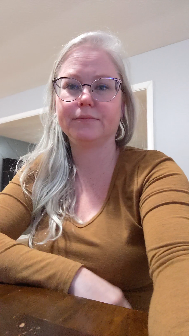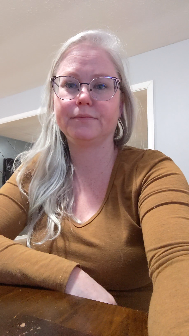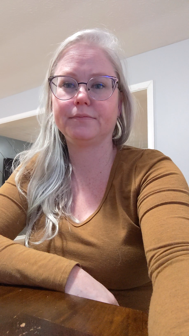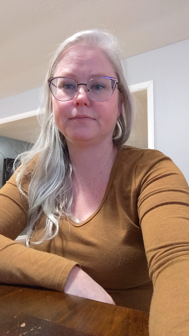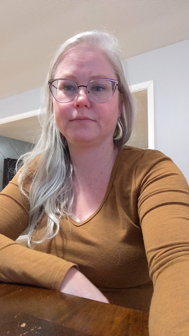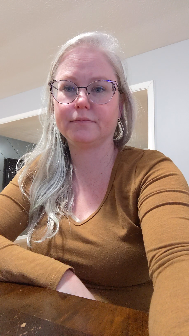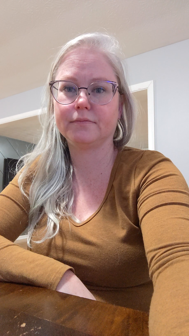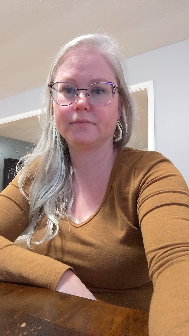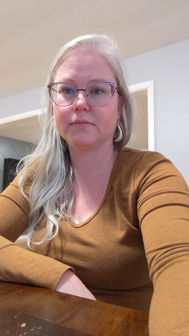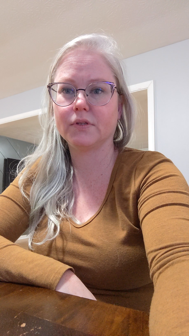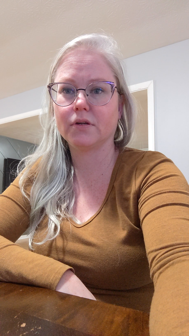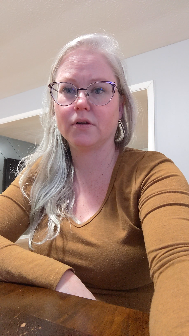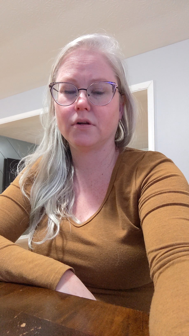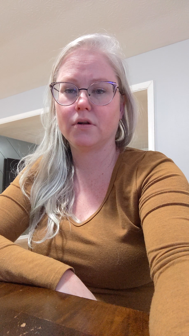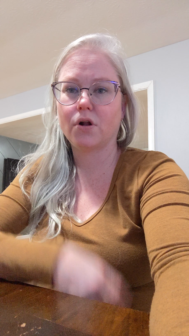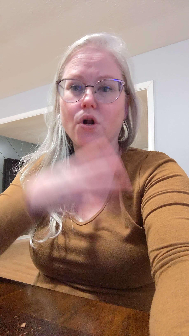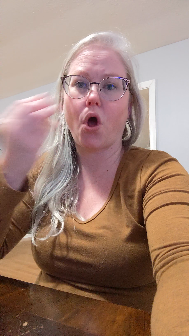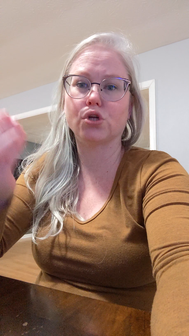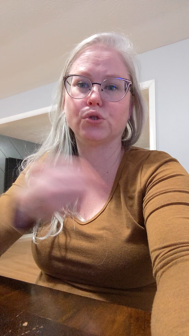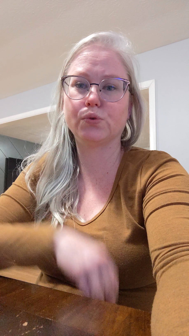got to